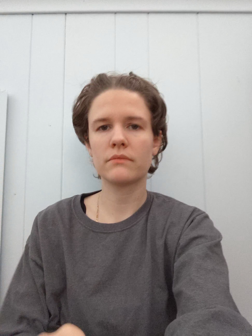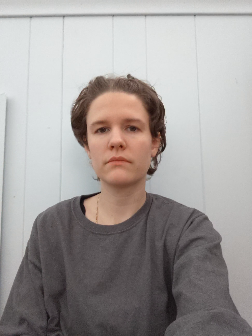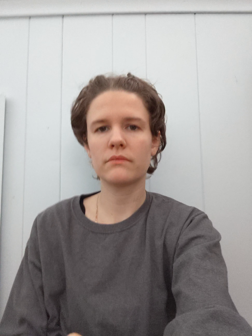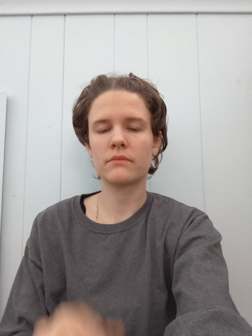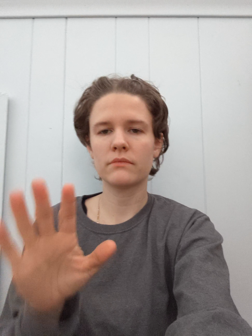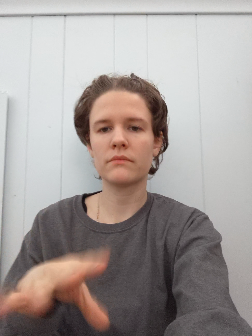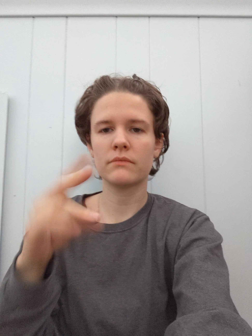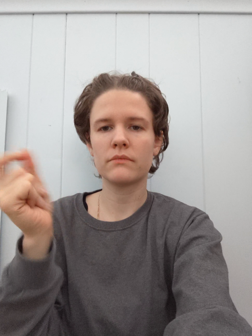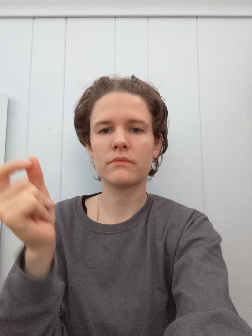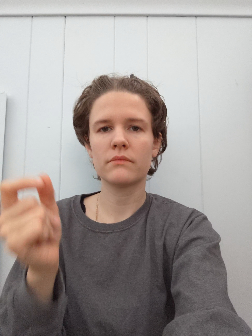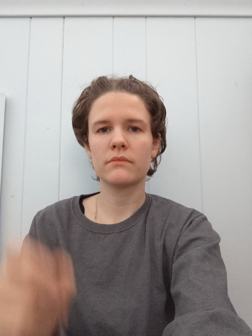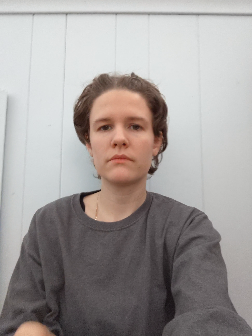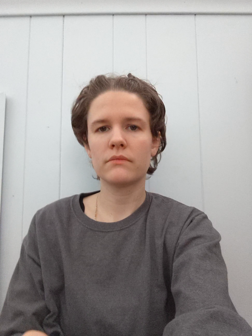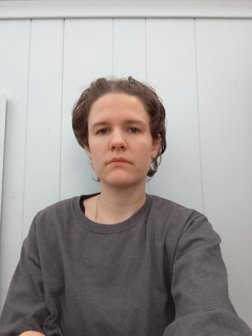dog